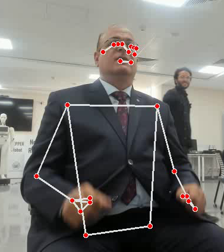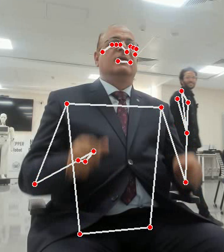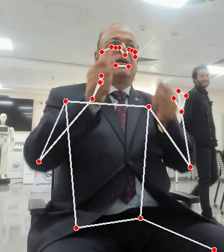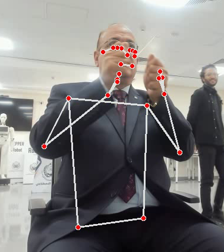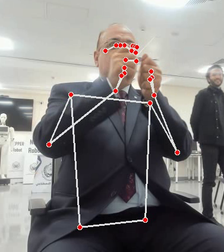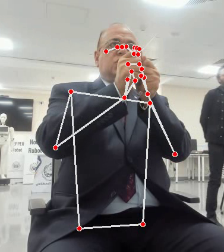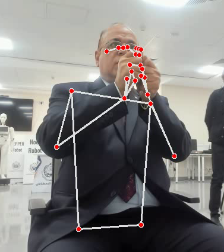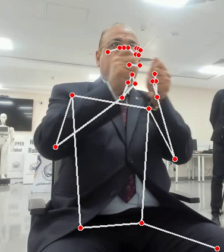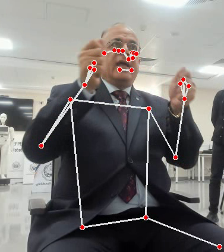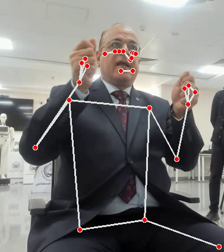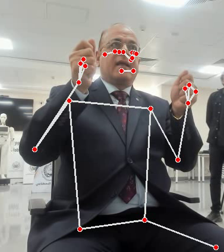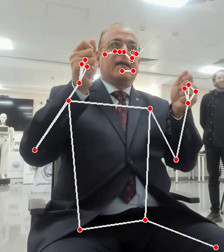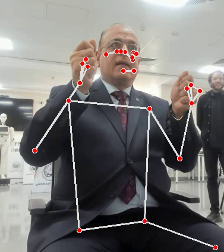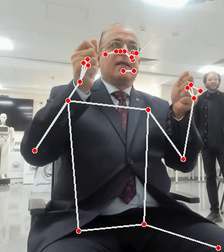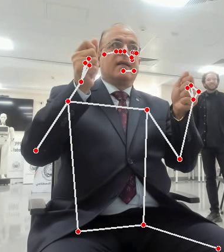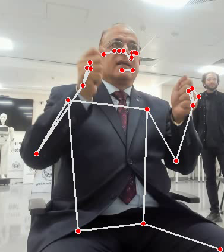shbak